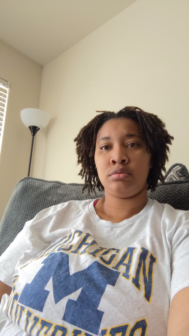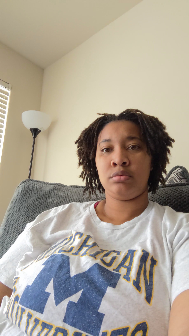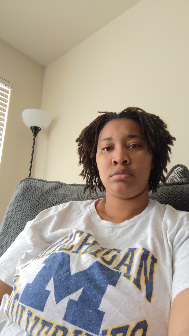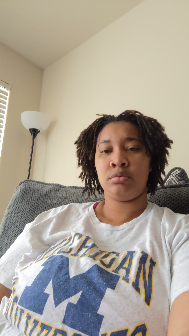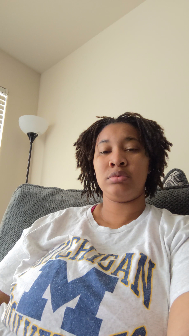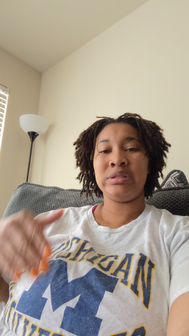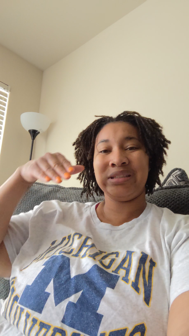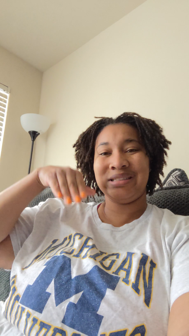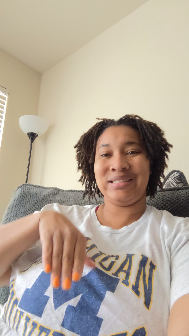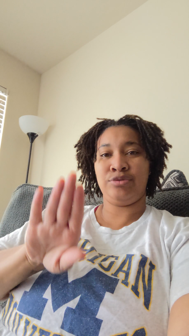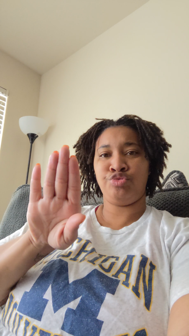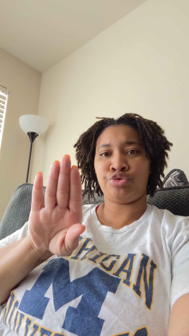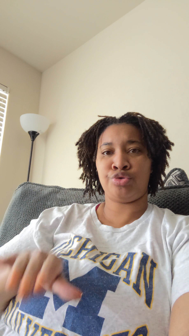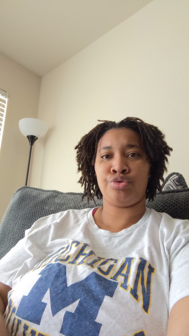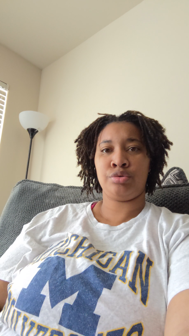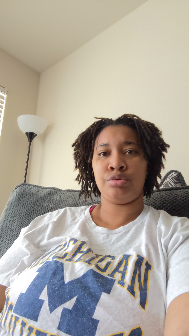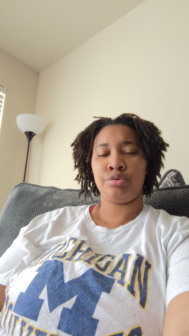enter